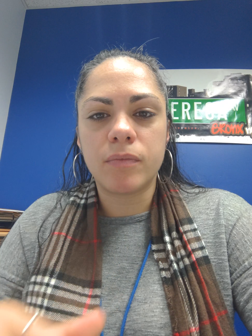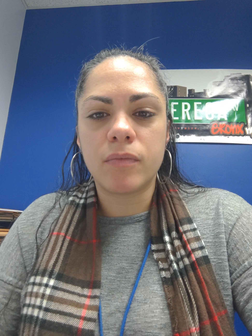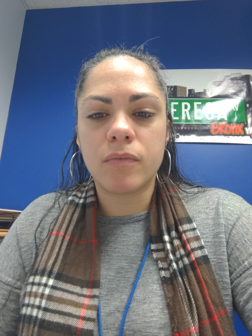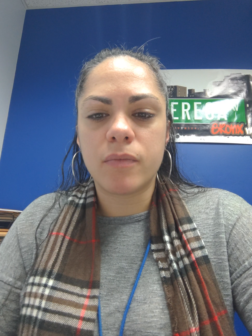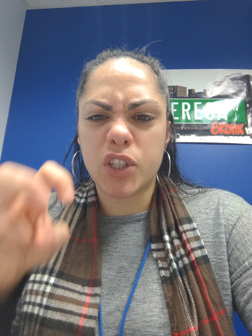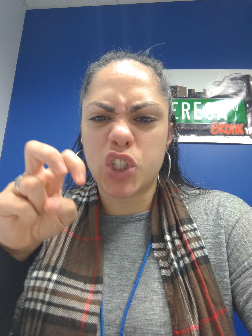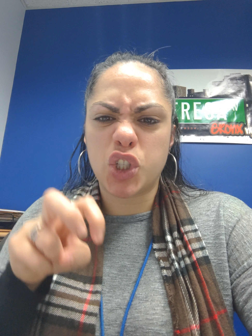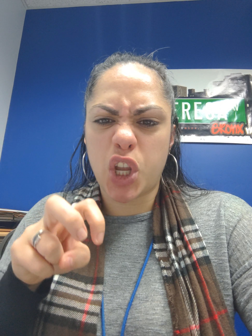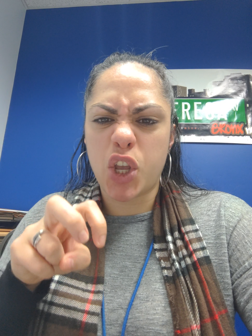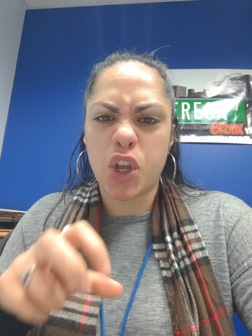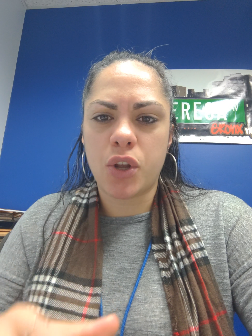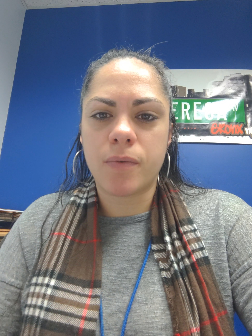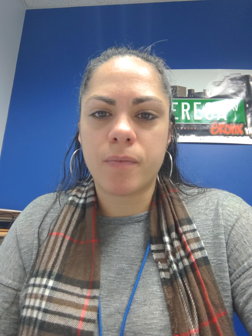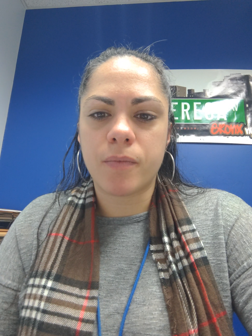chair